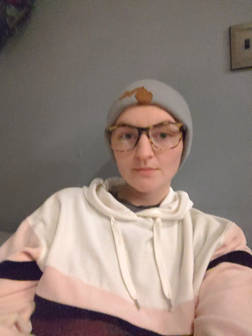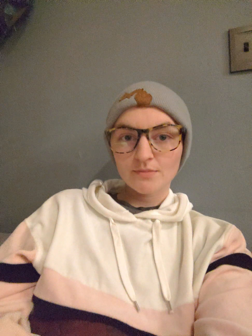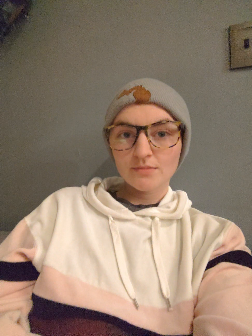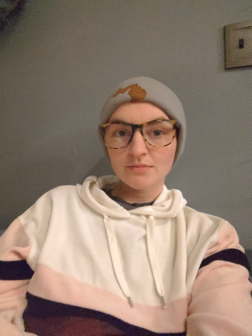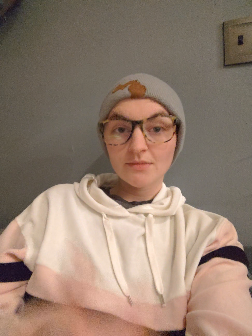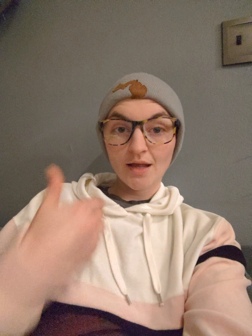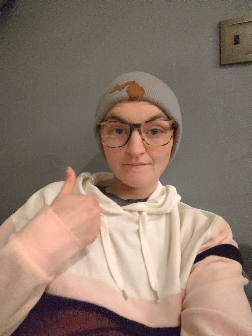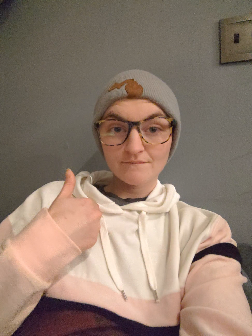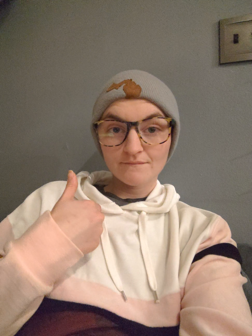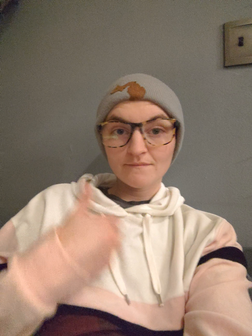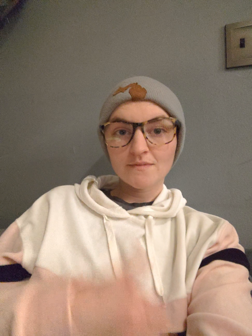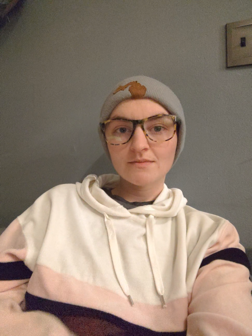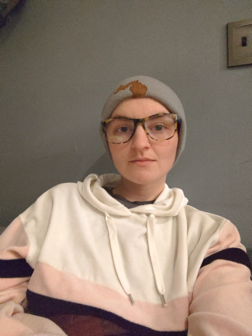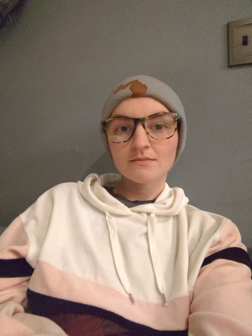have